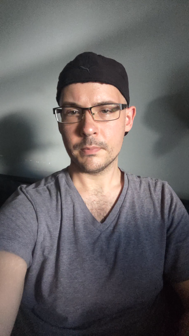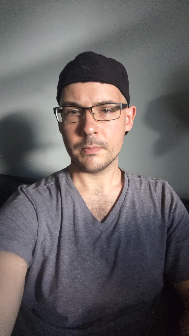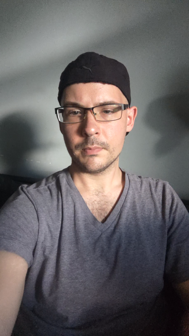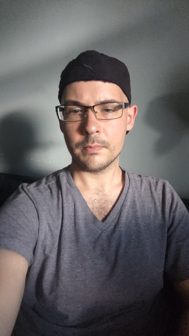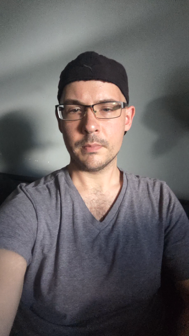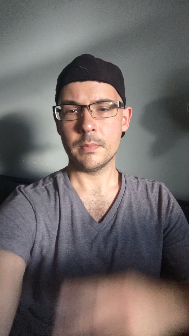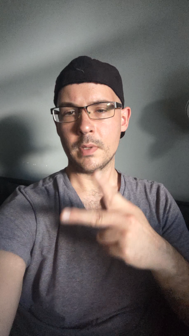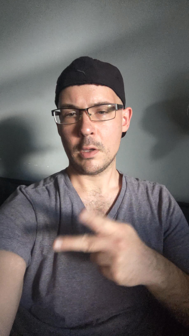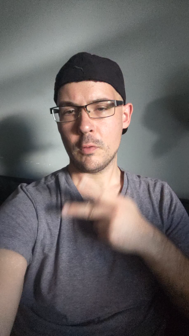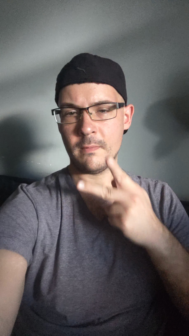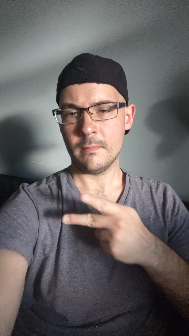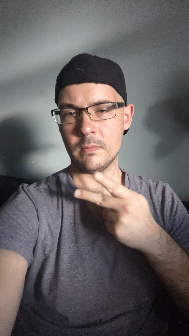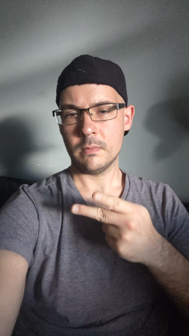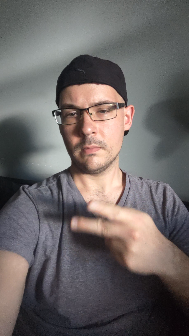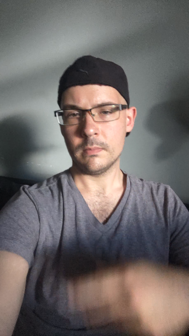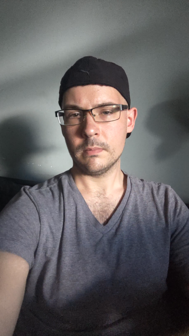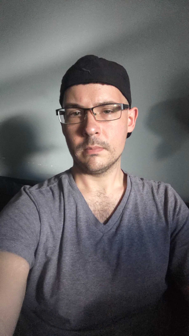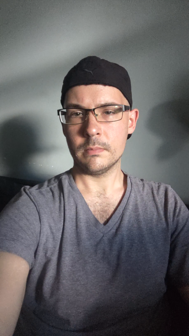careful